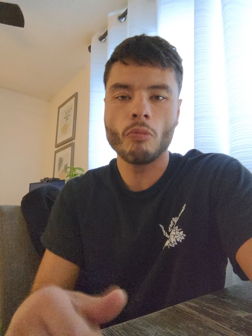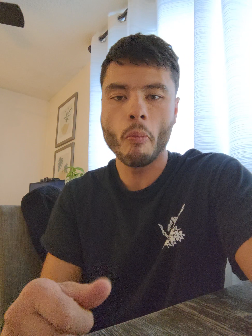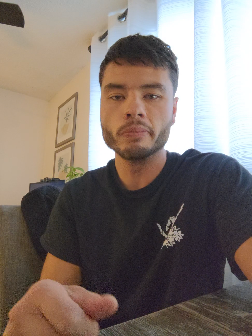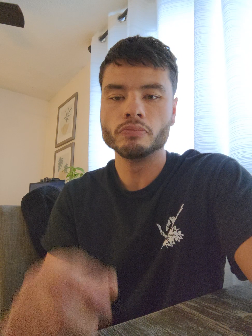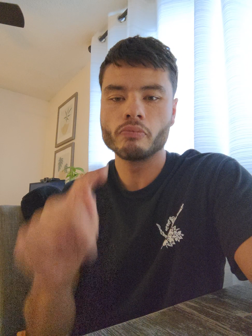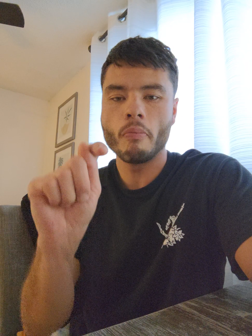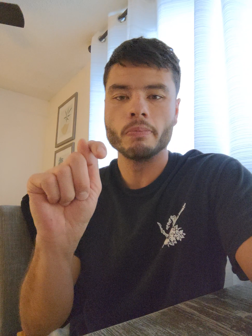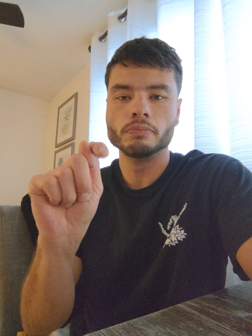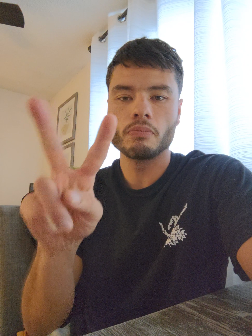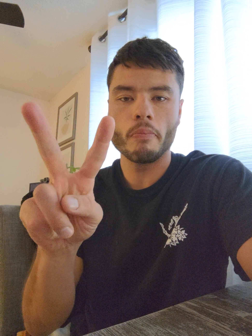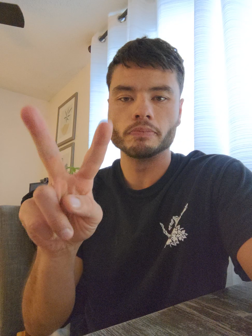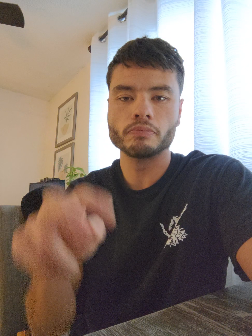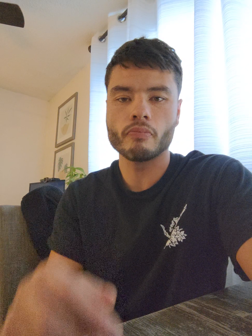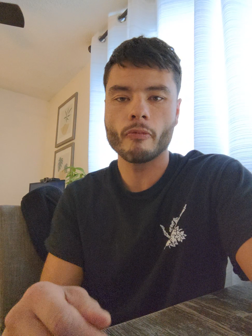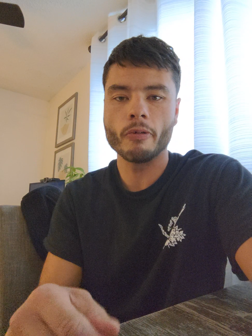TV